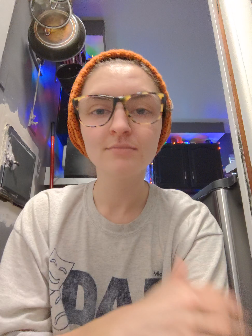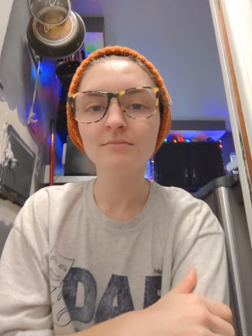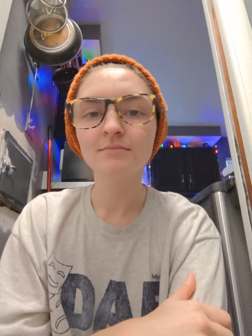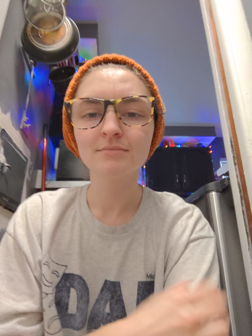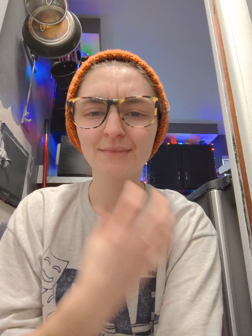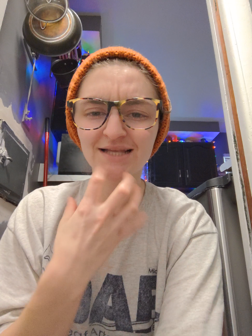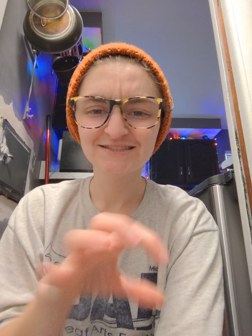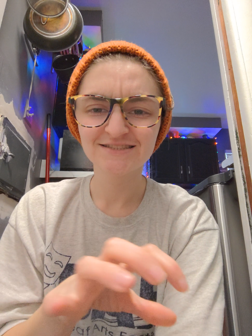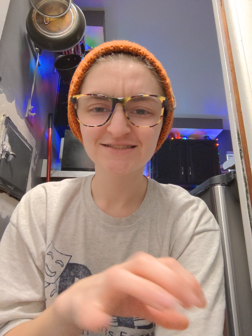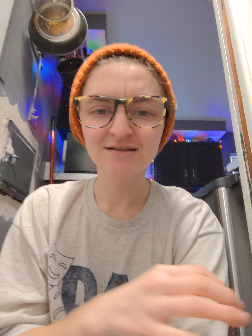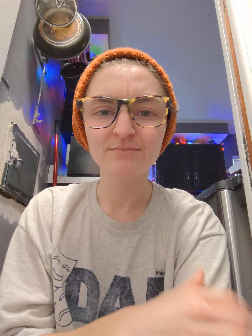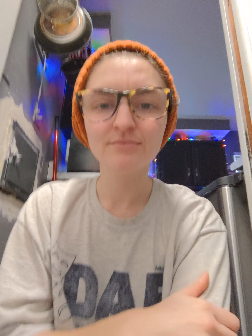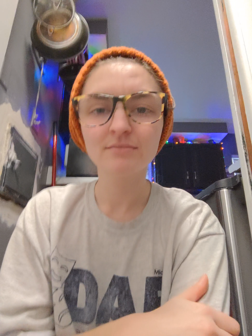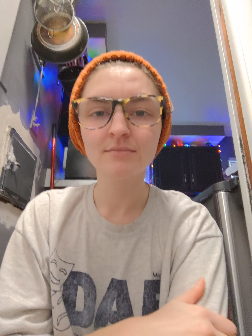hot